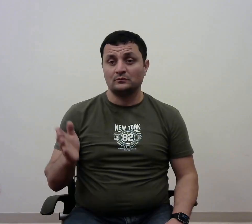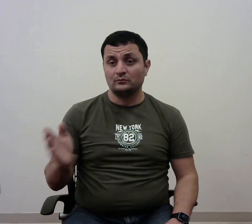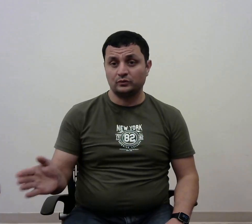bu